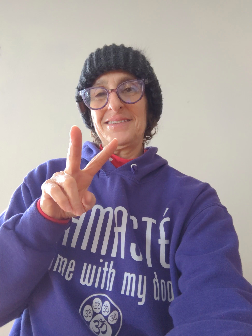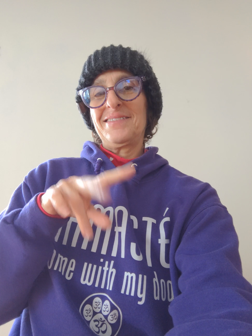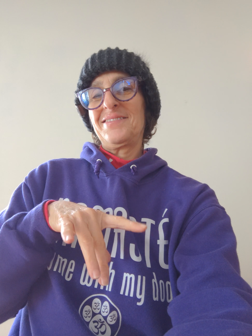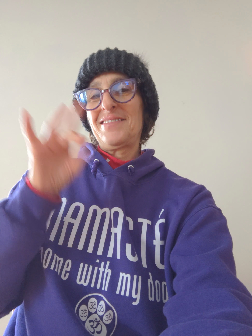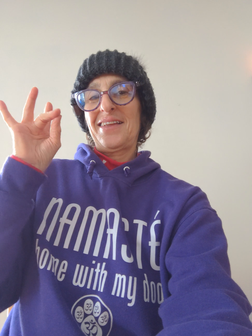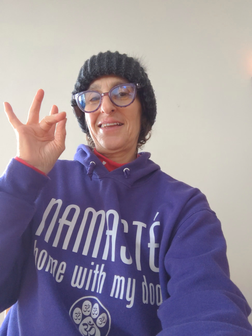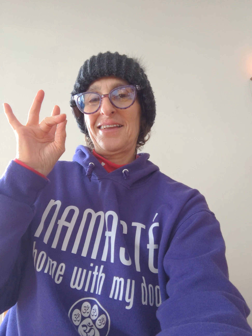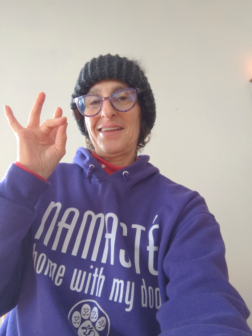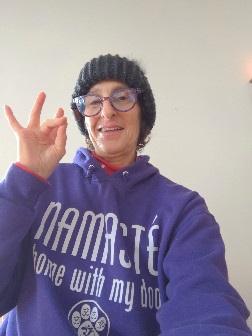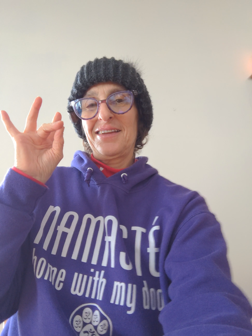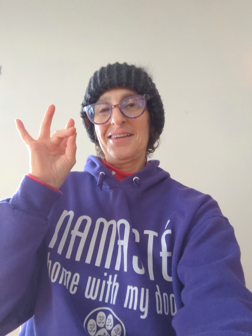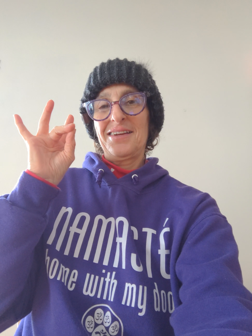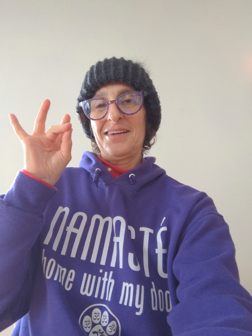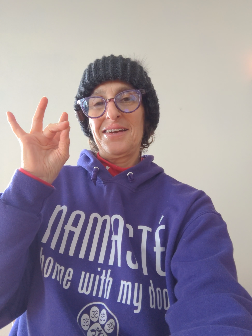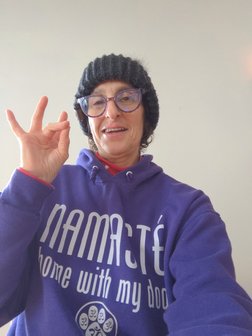find